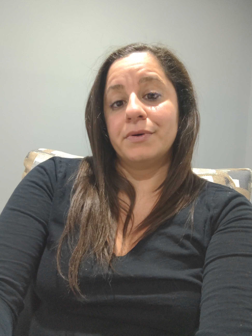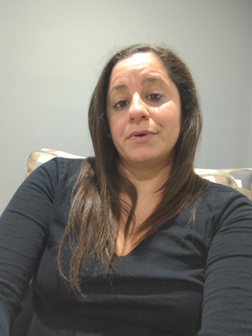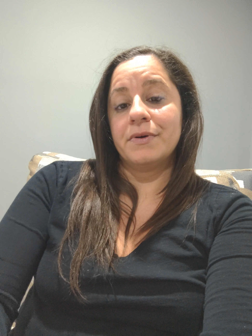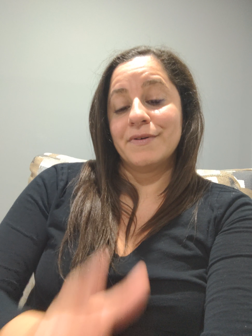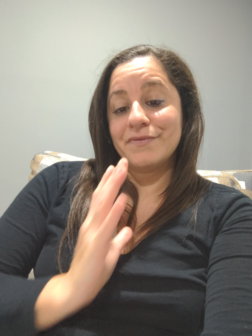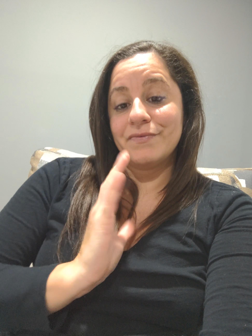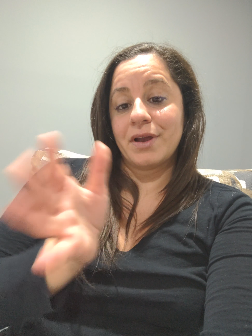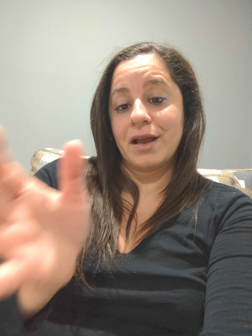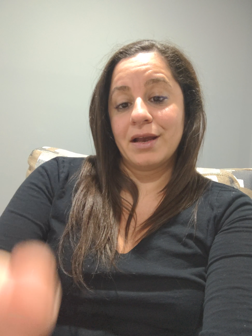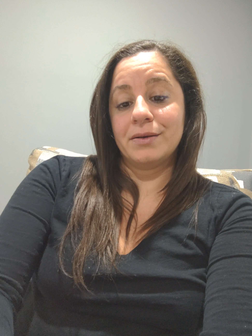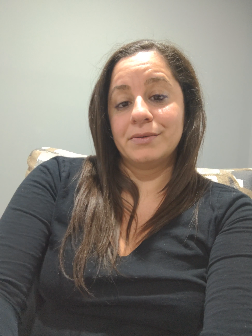fine